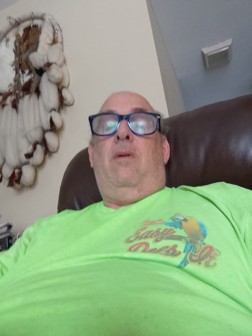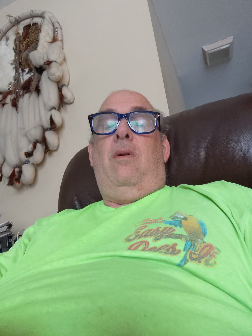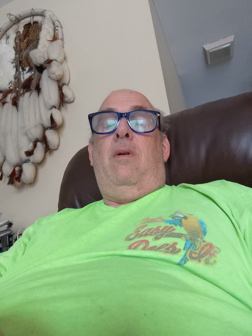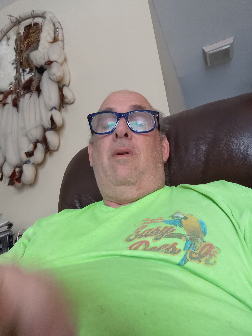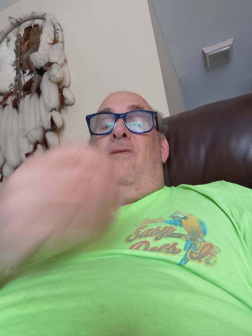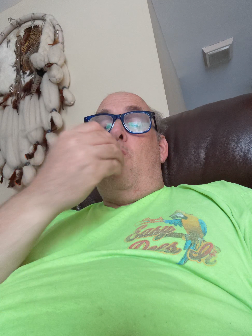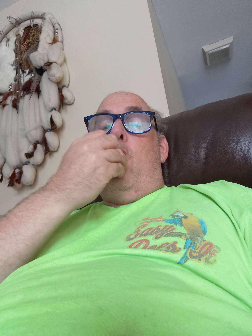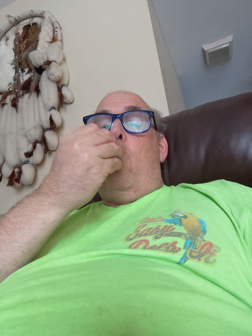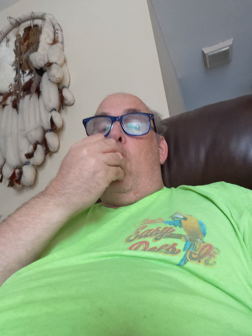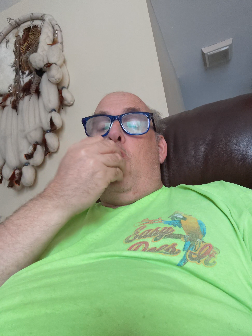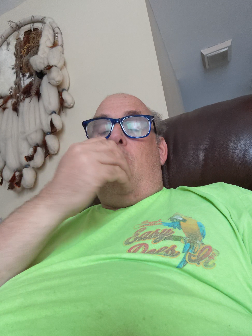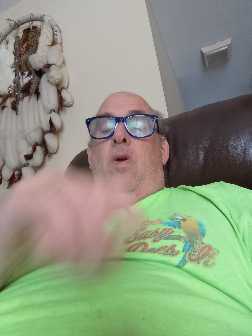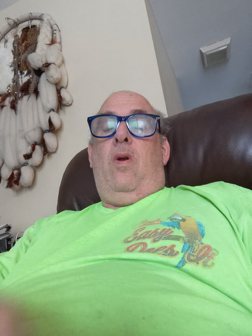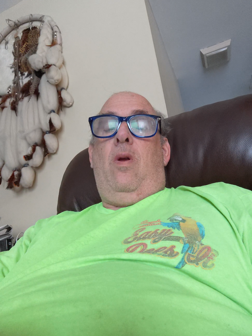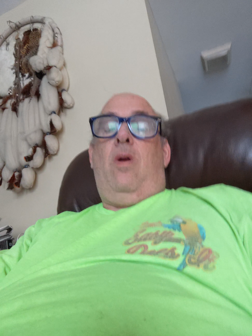food